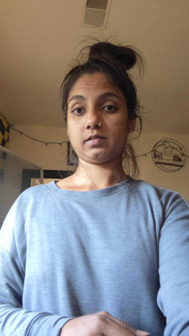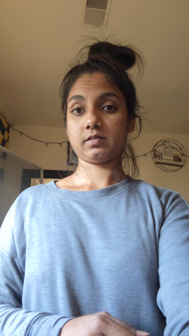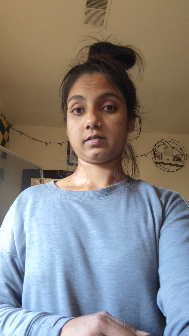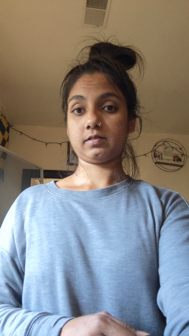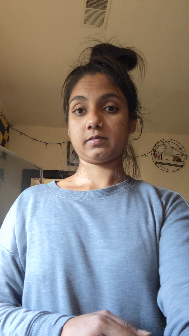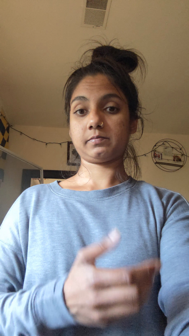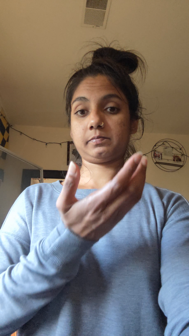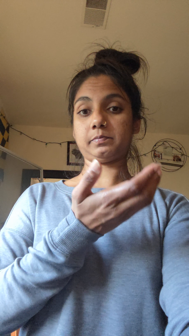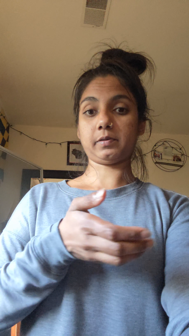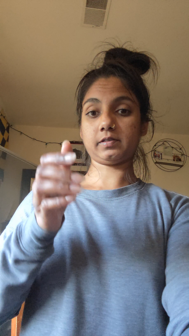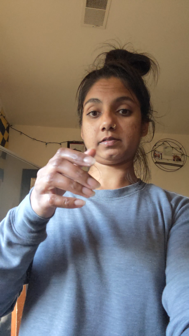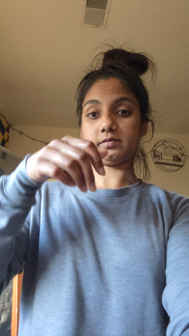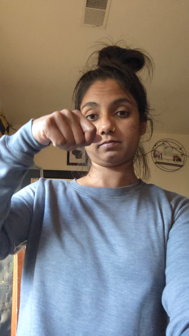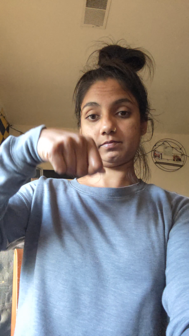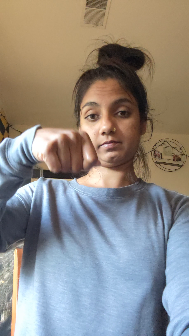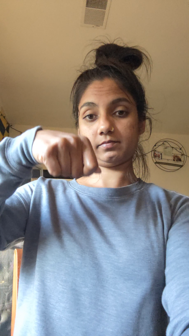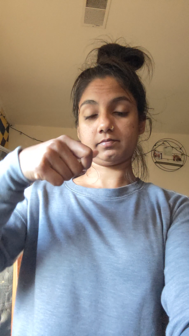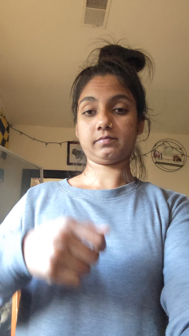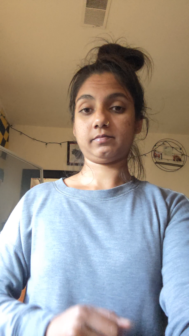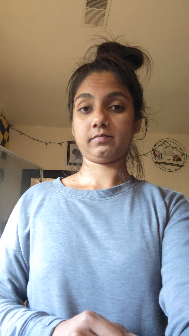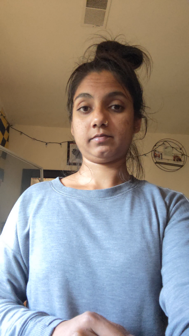basket